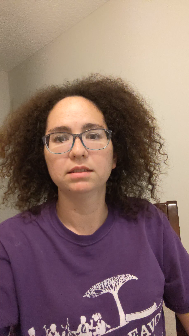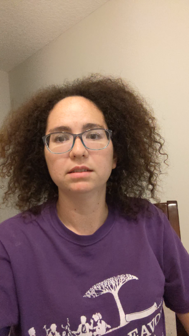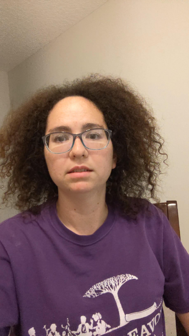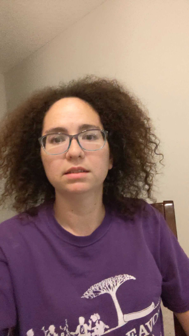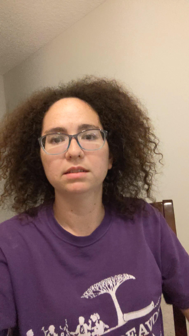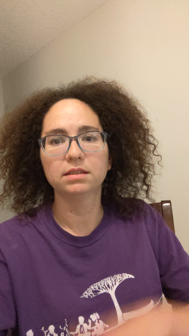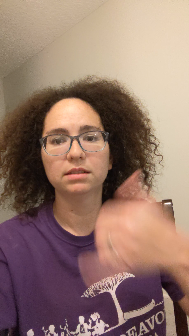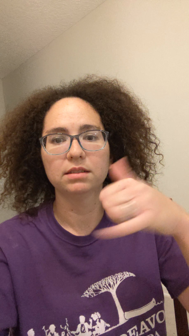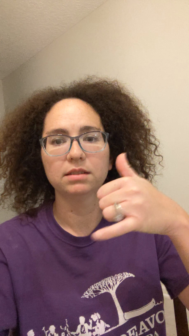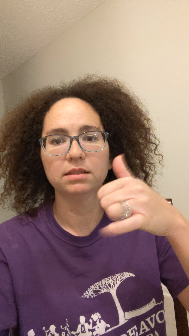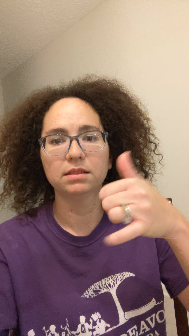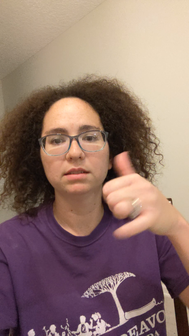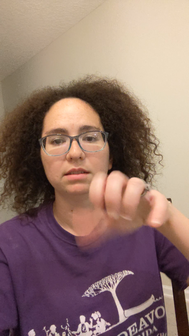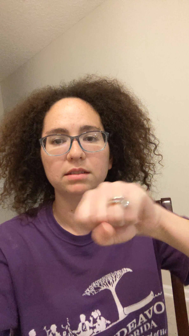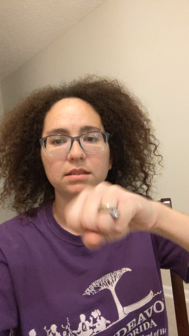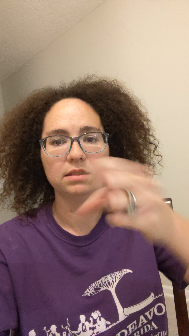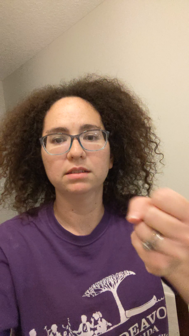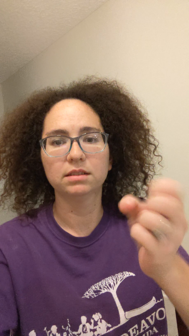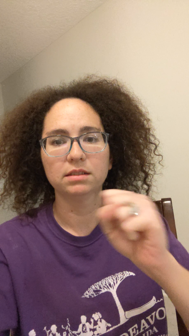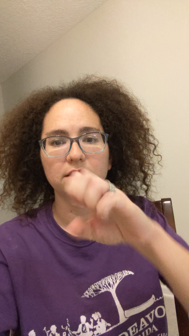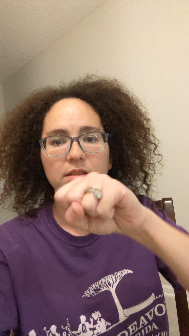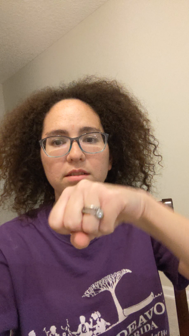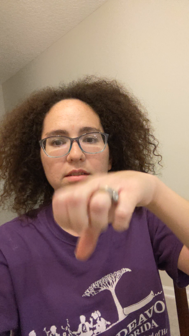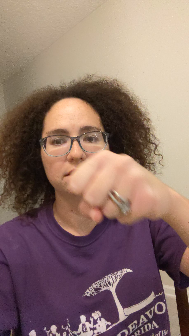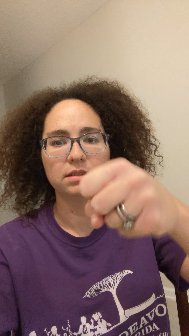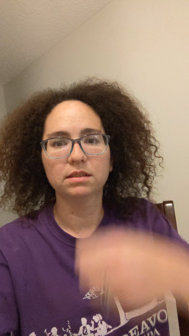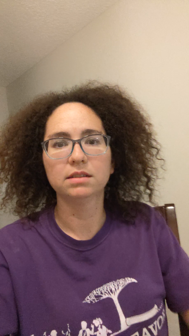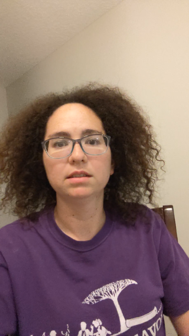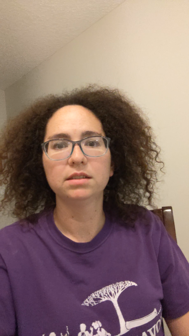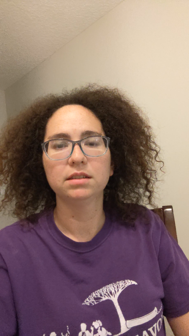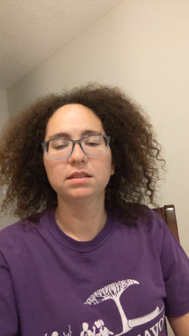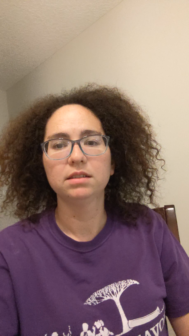play dough